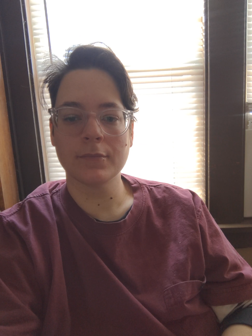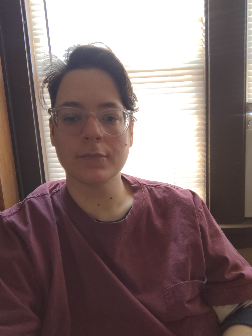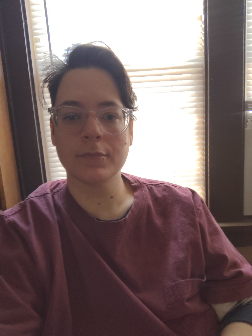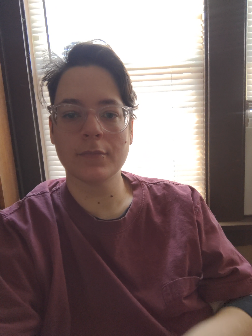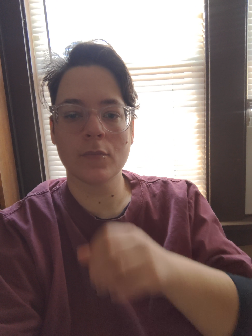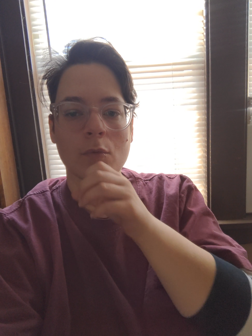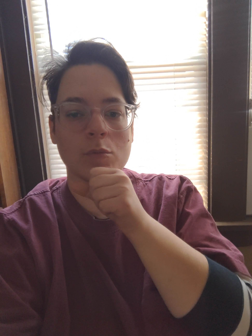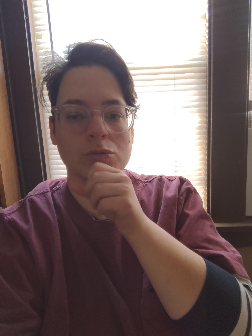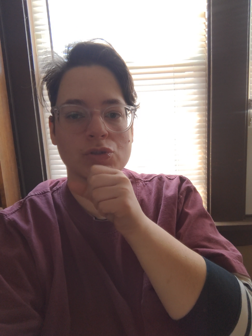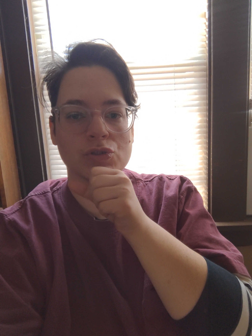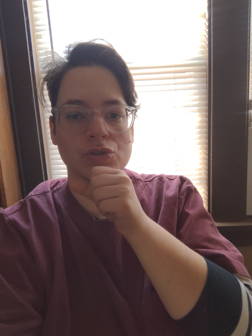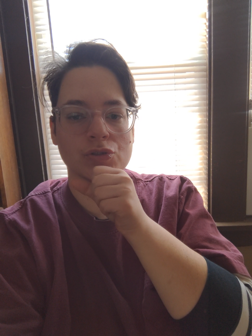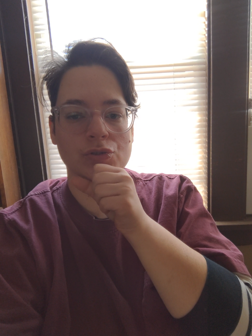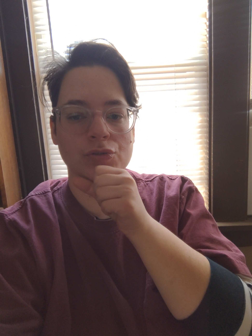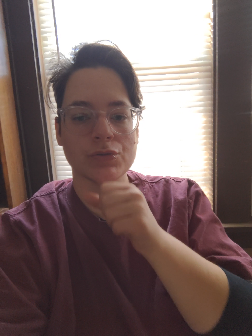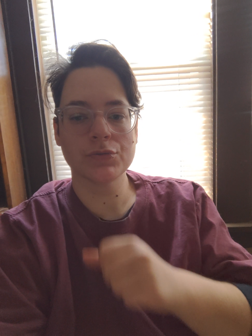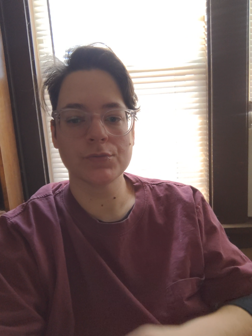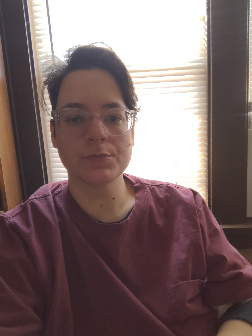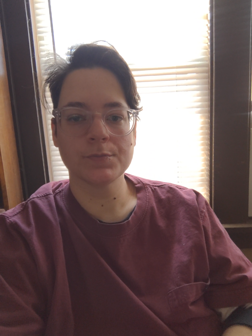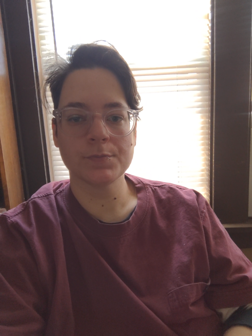orange